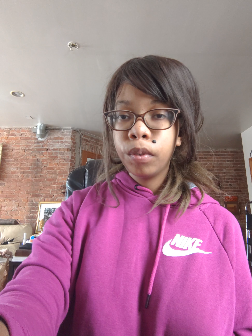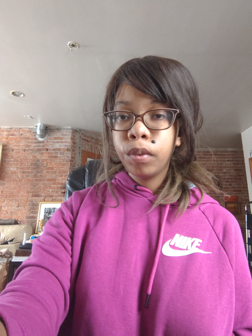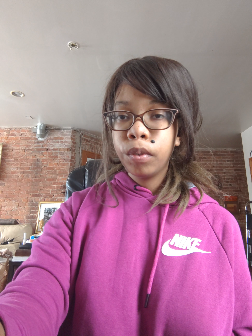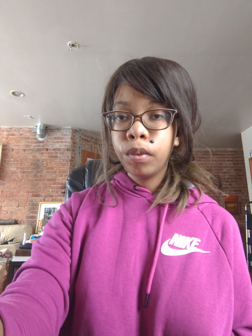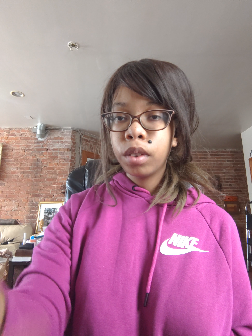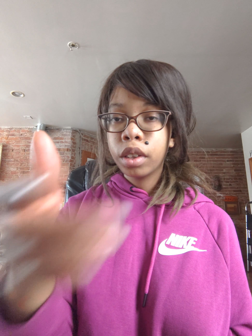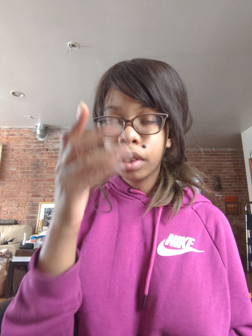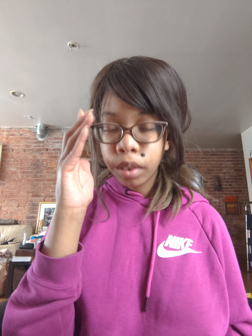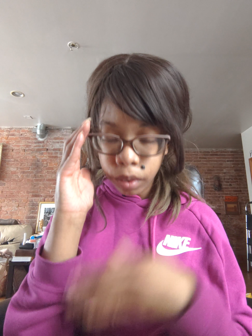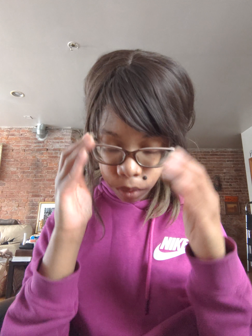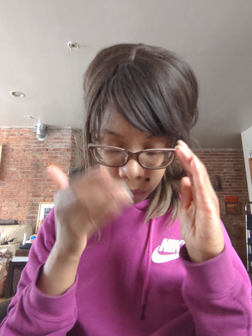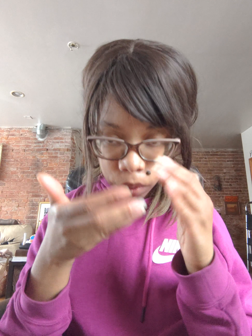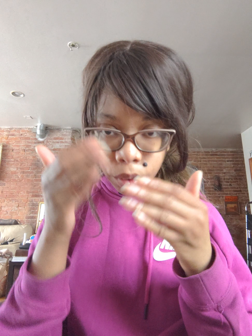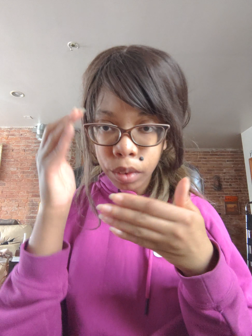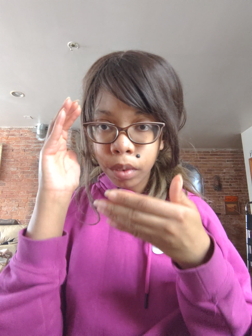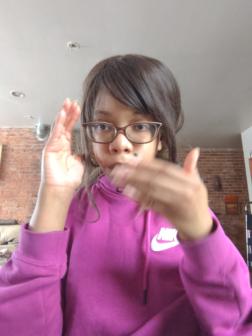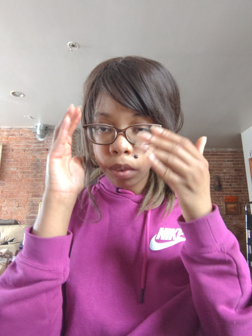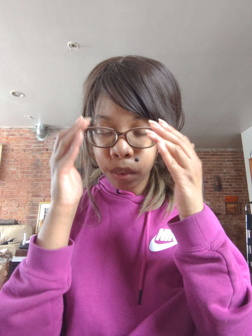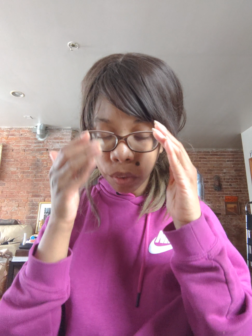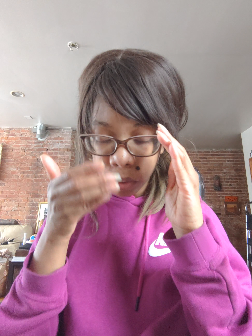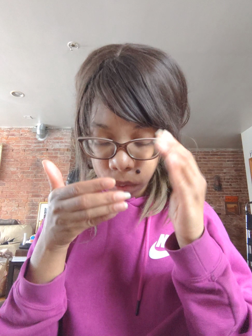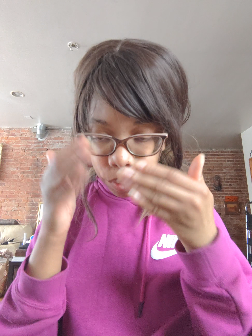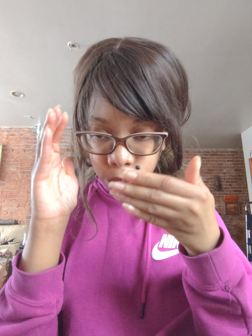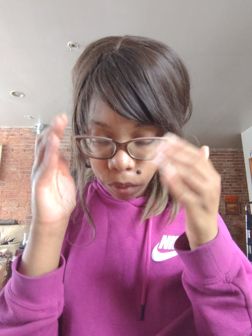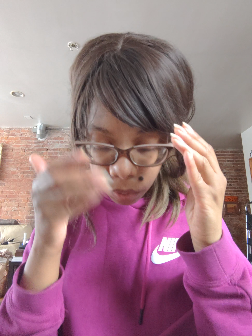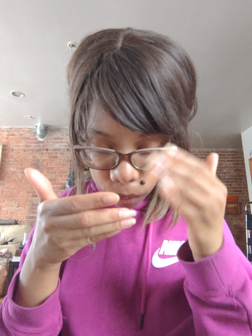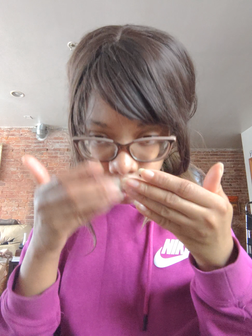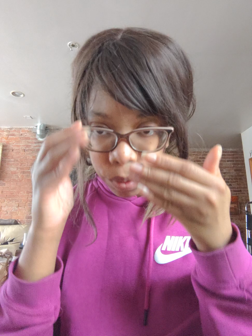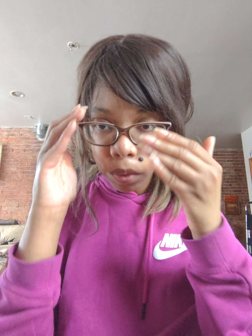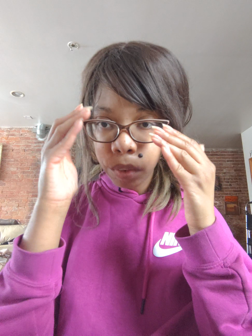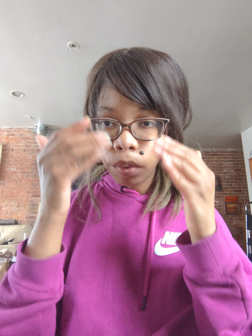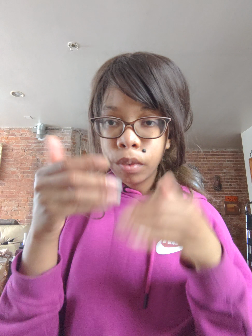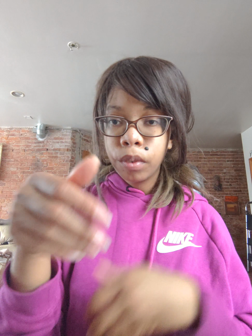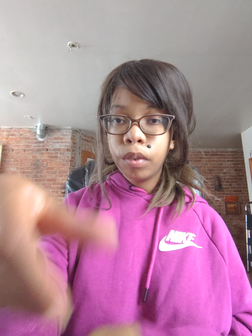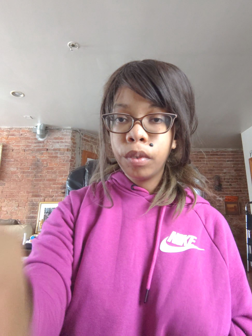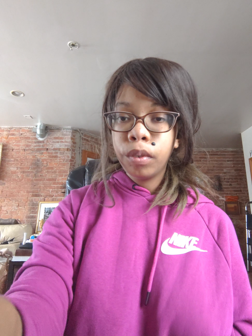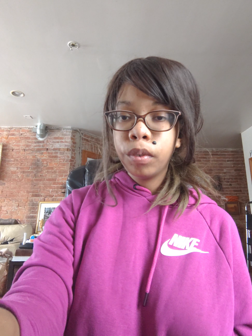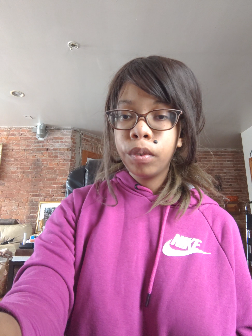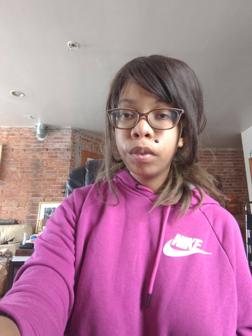sleepy